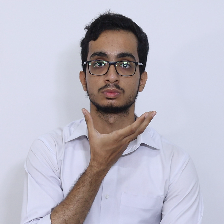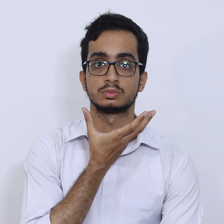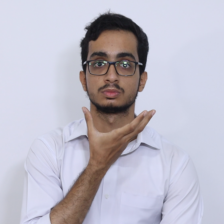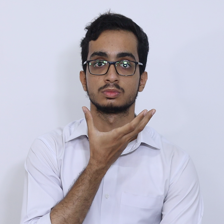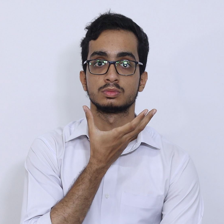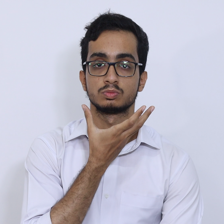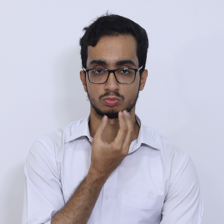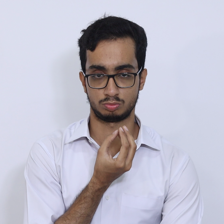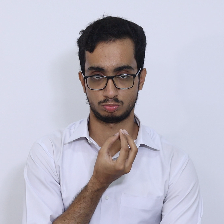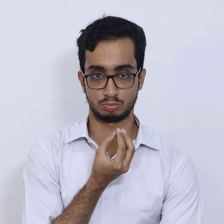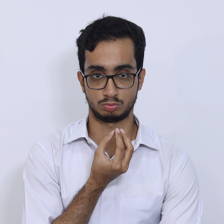sad